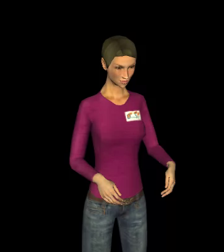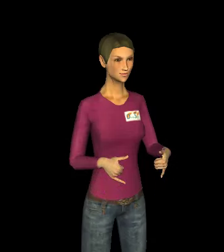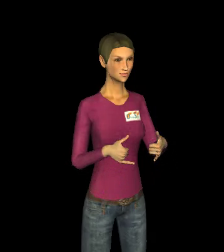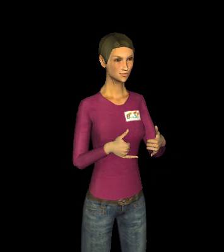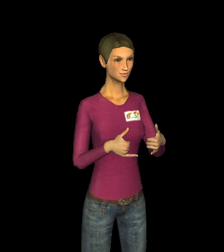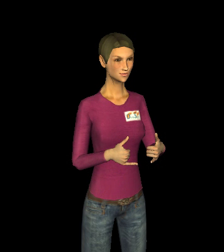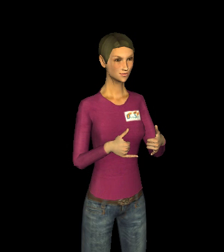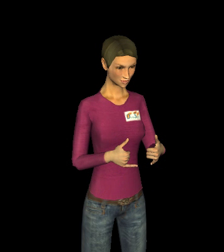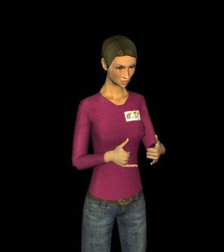هنا